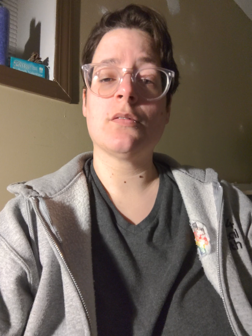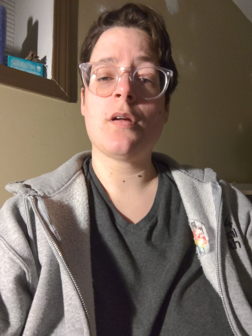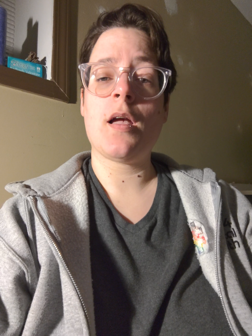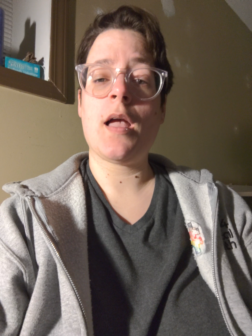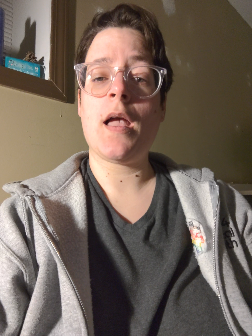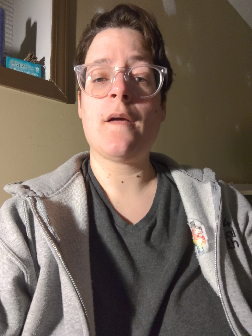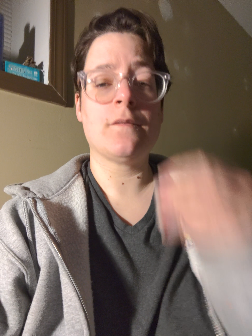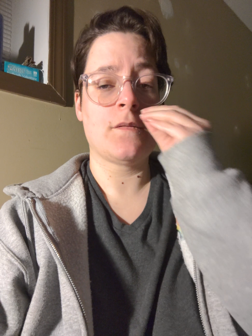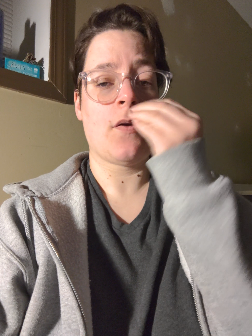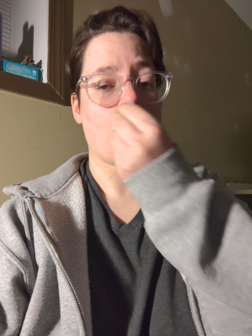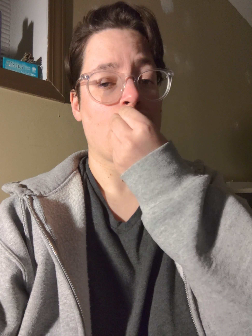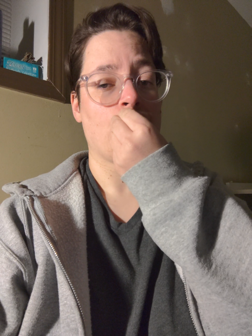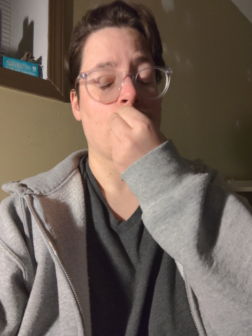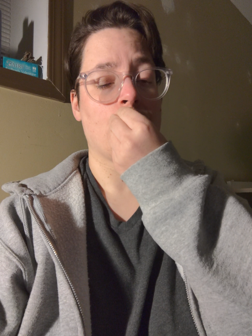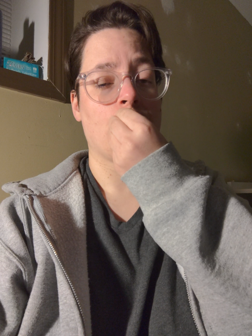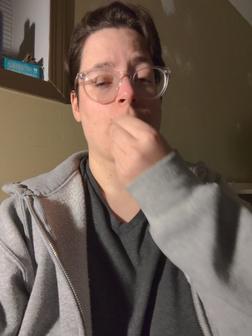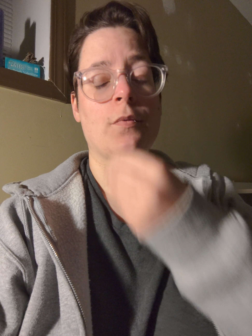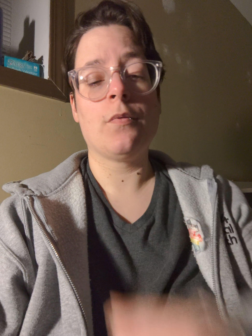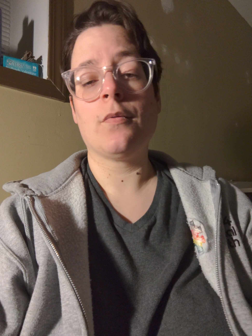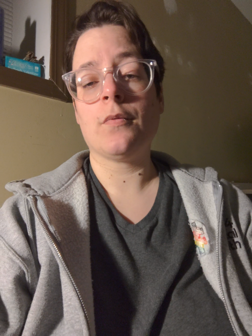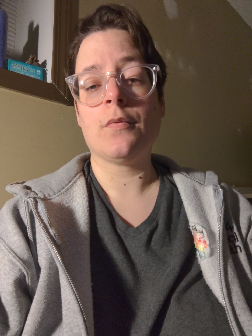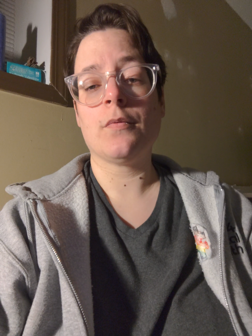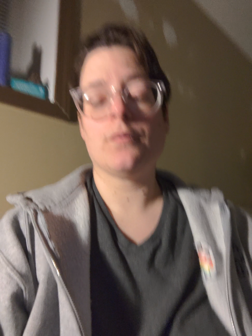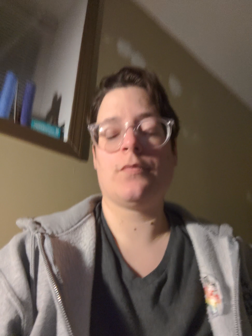flower